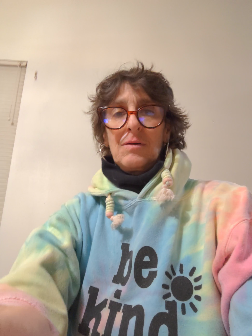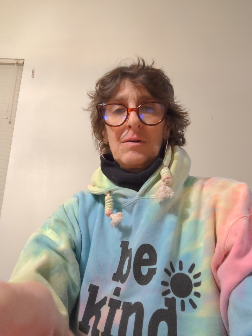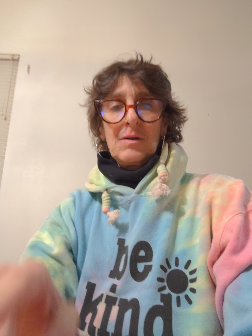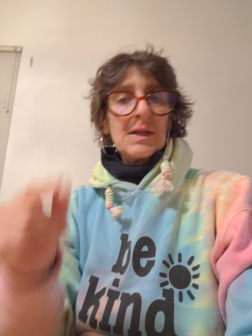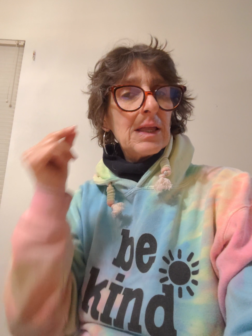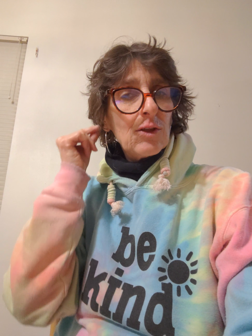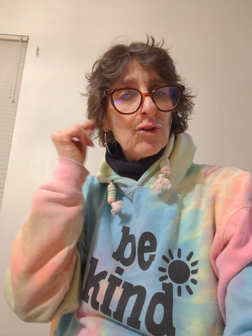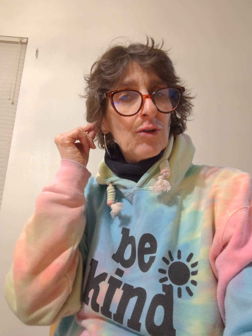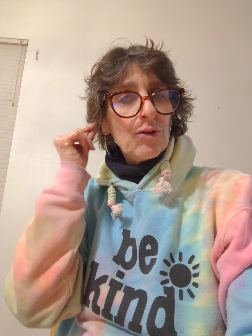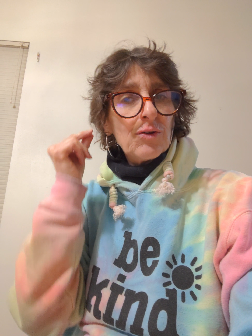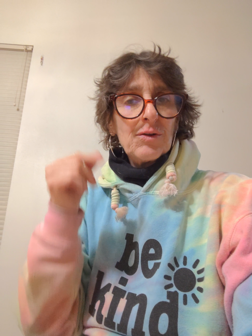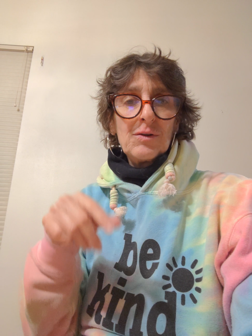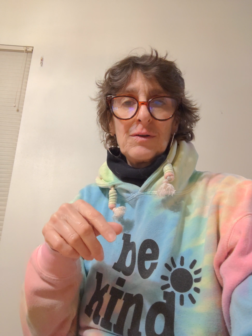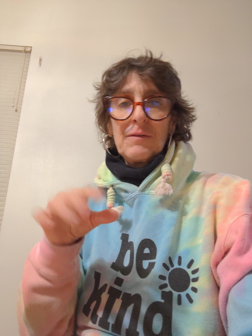ear